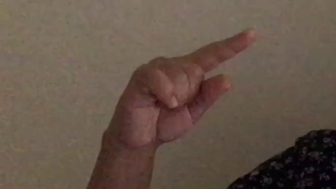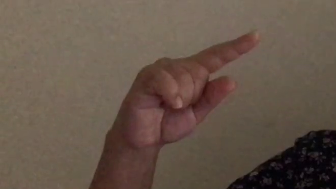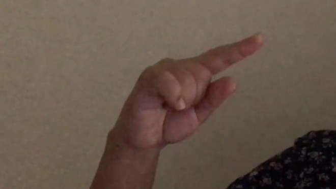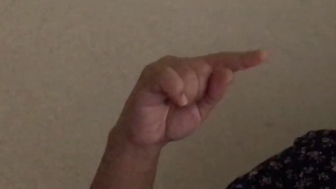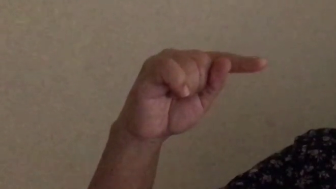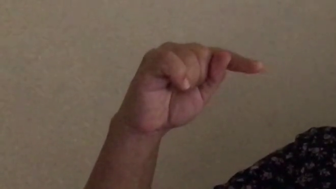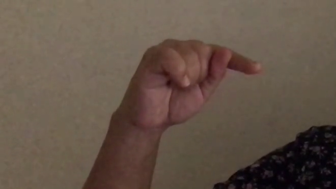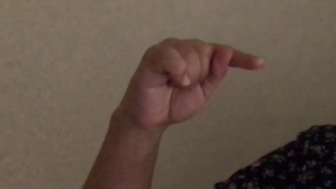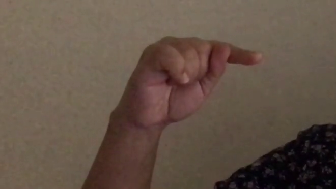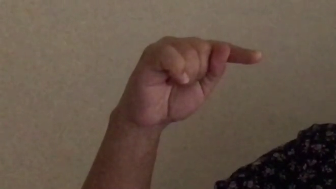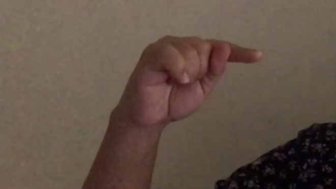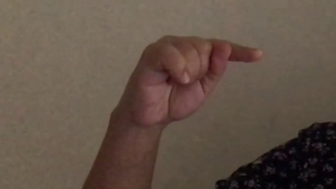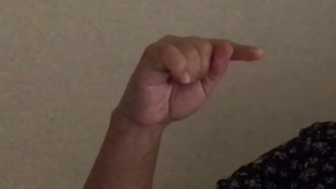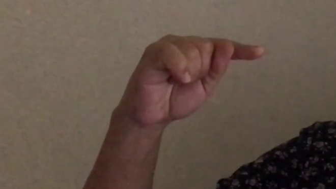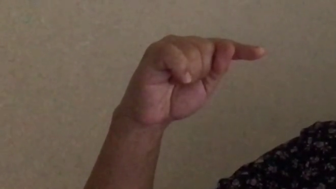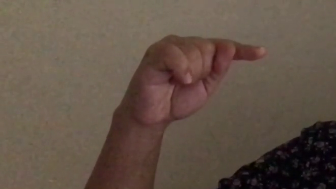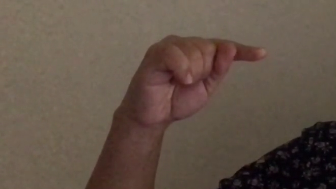क